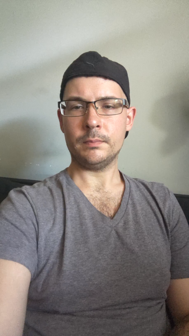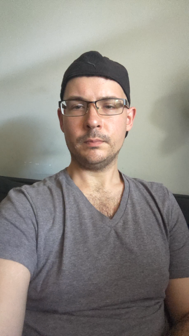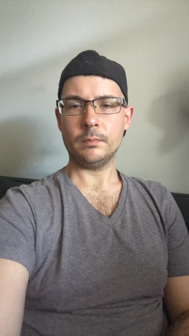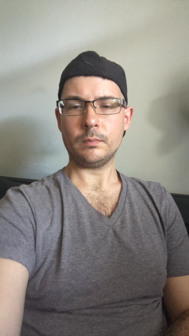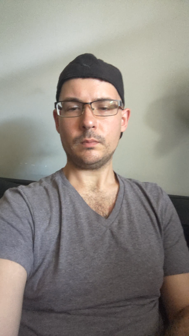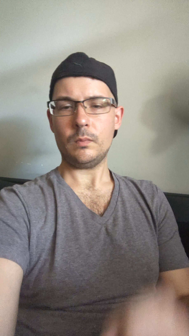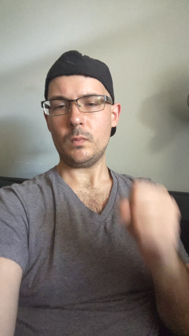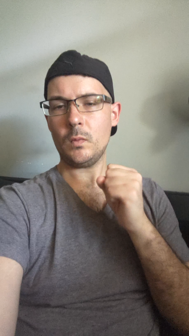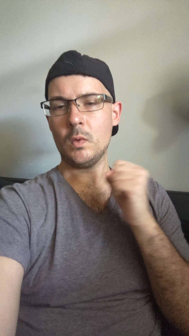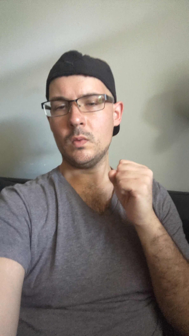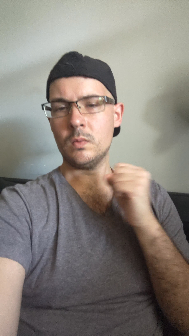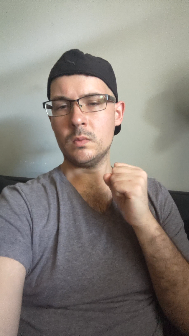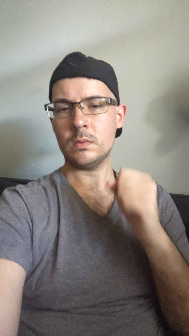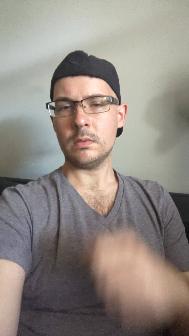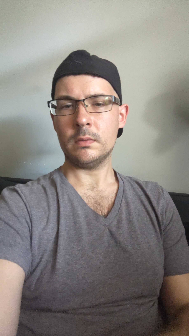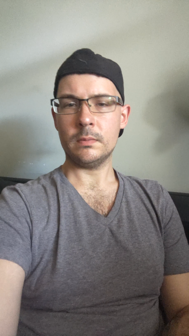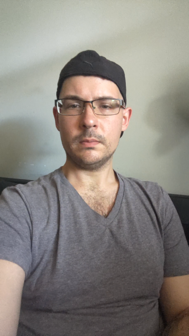cold